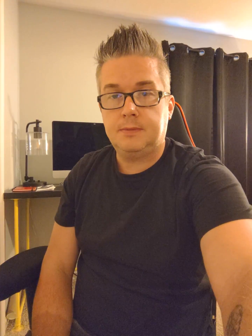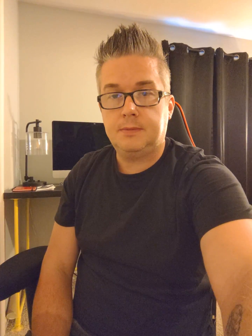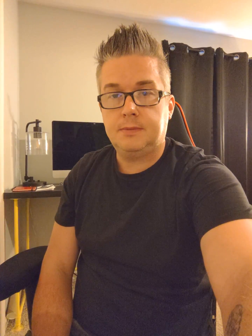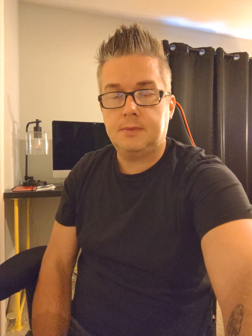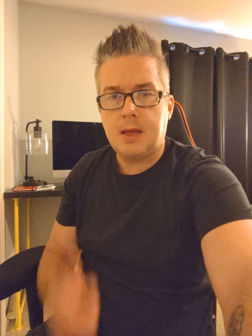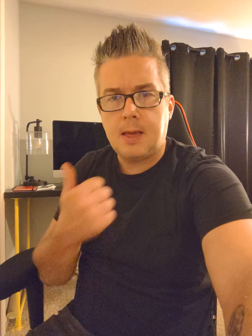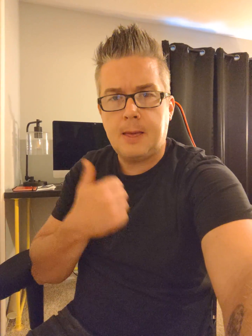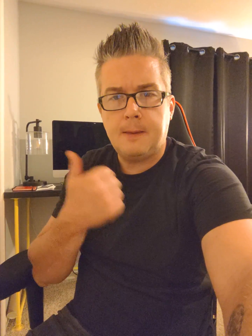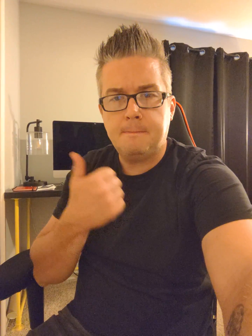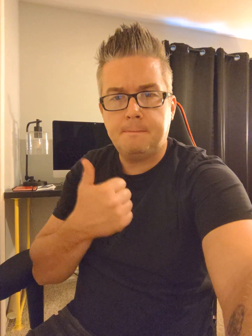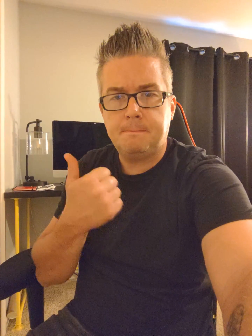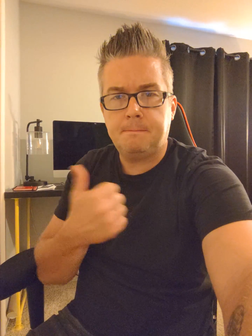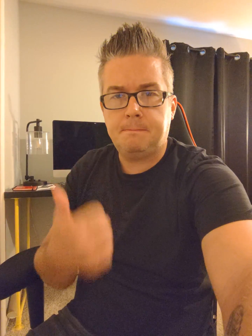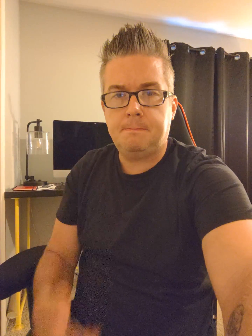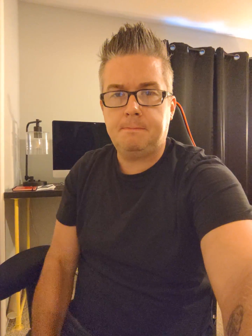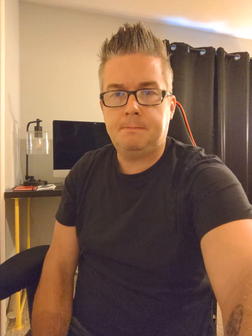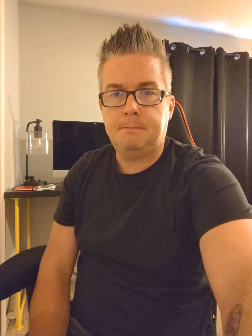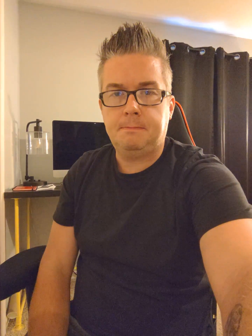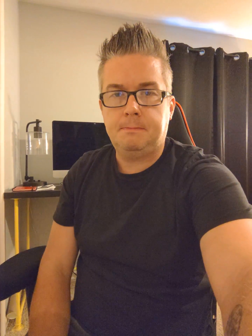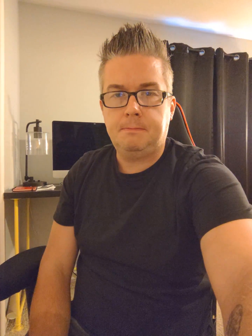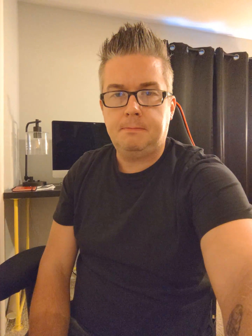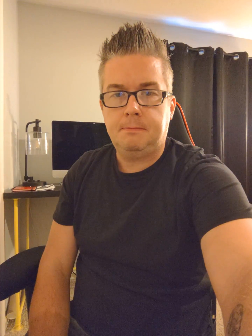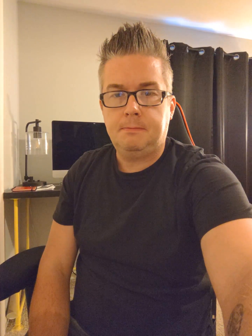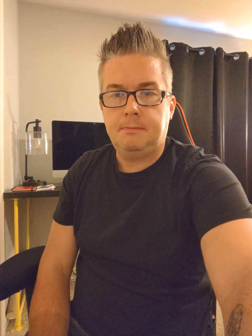help